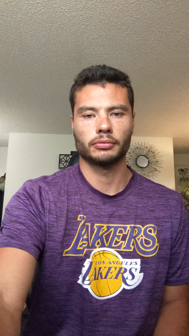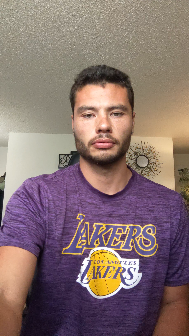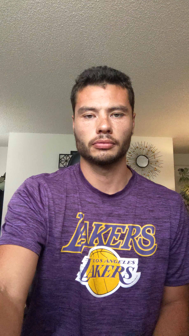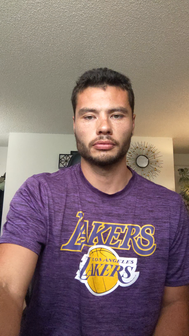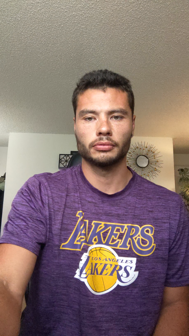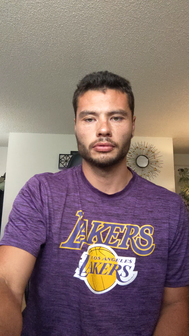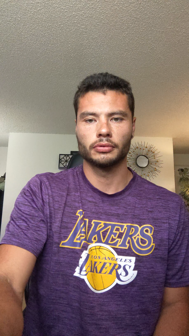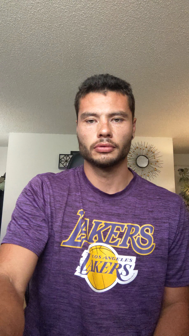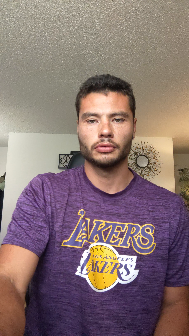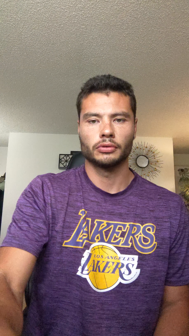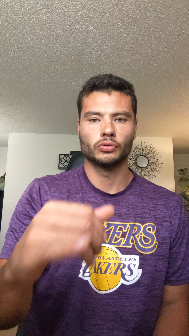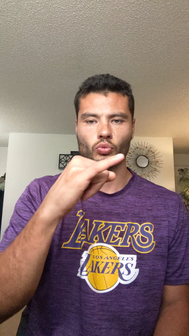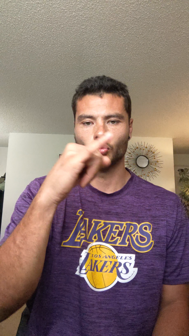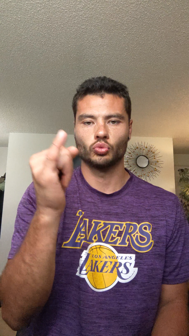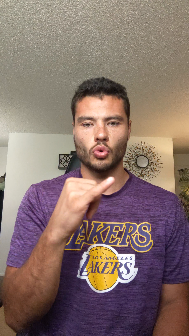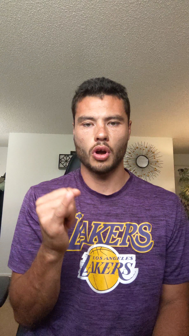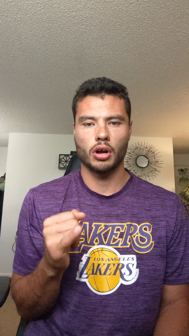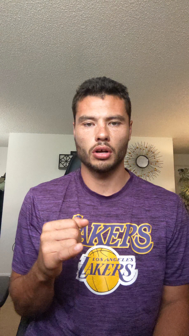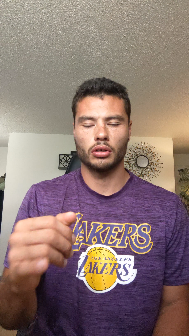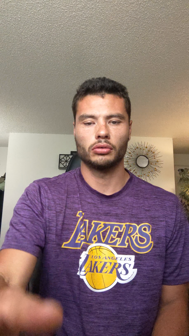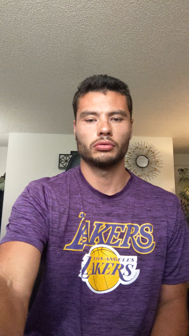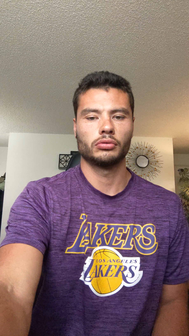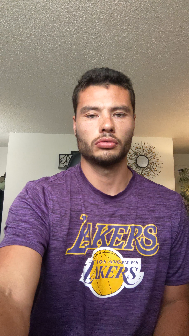draw